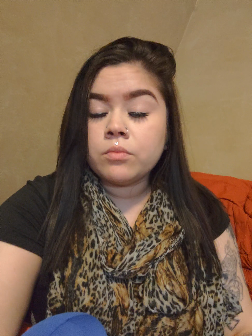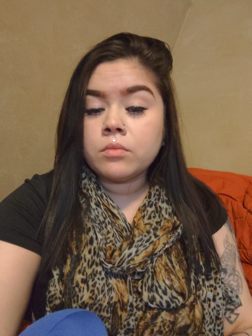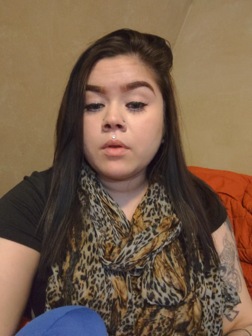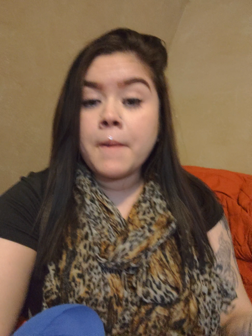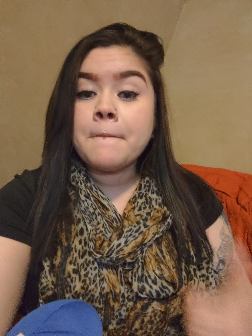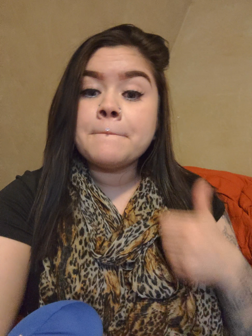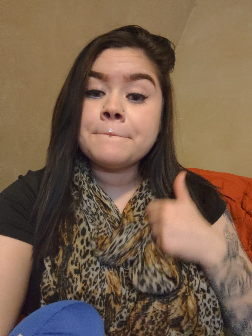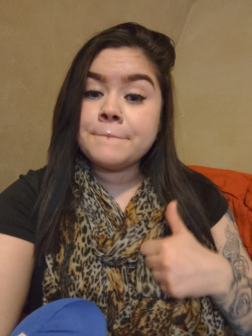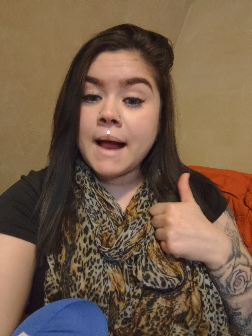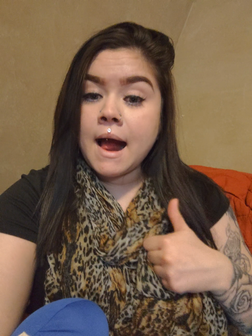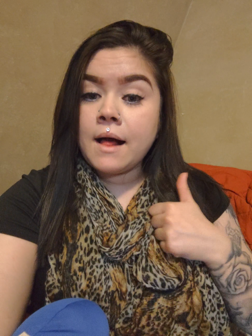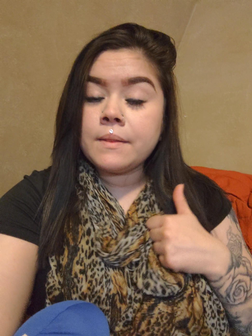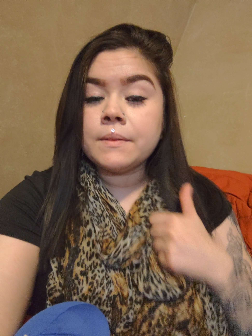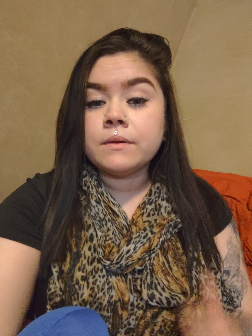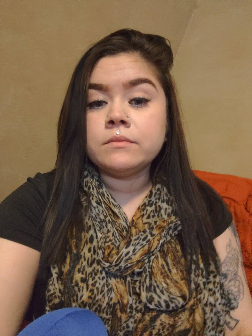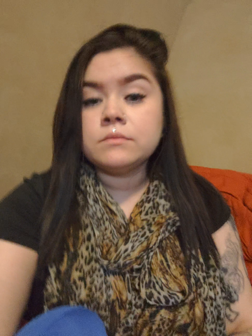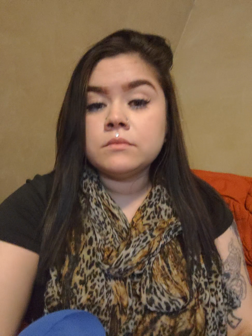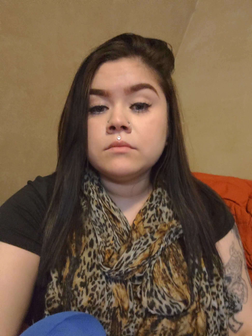bath